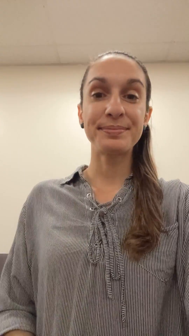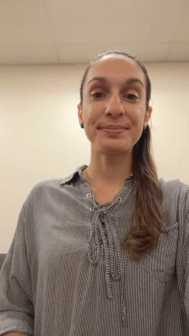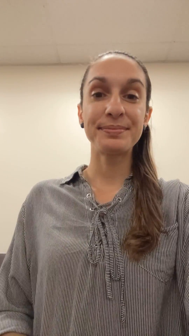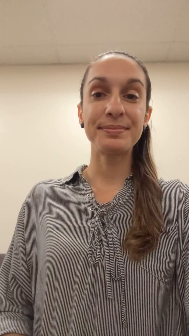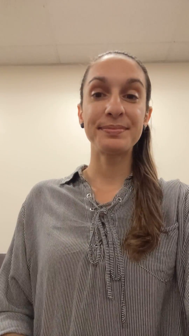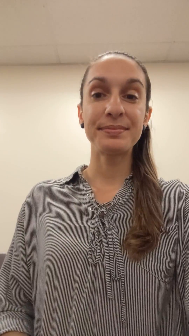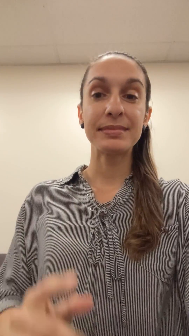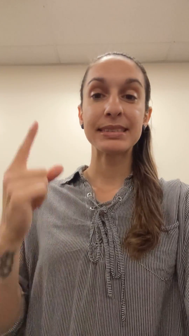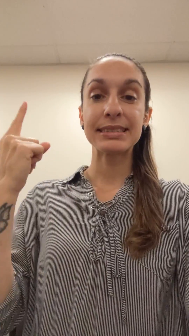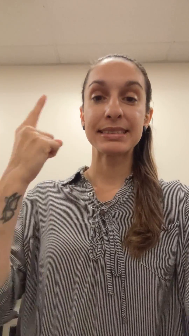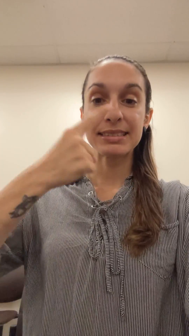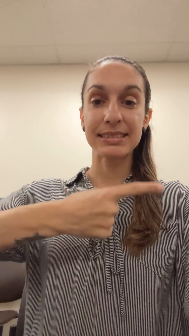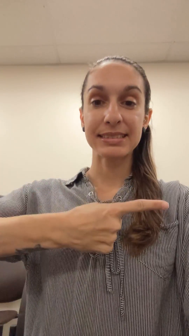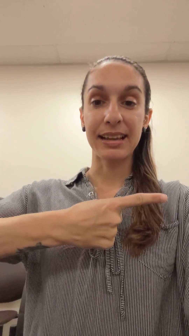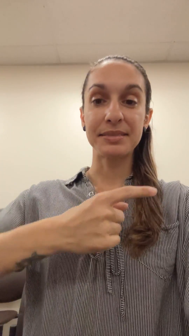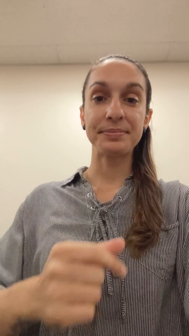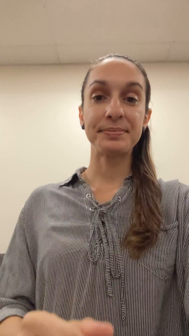day